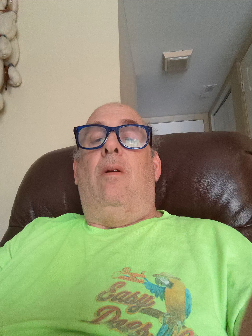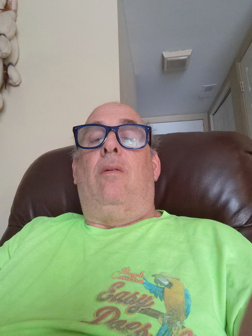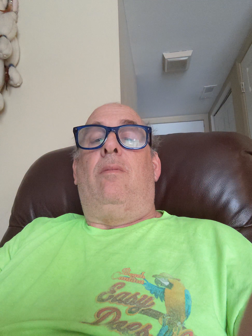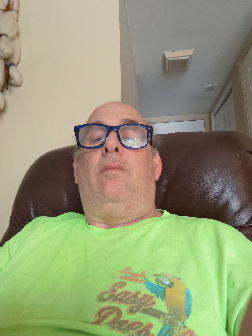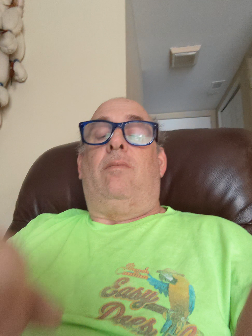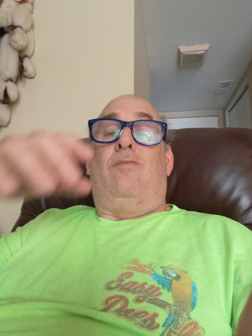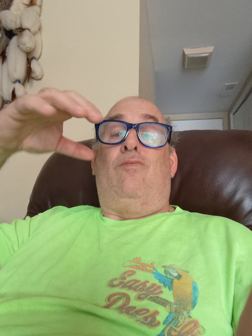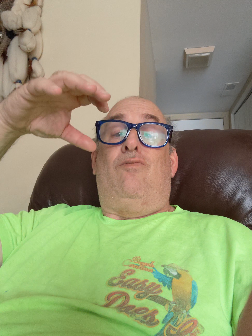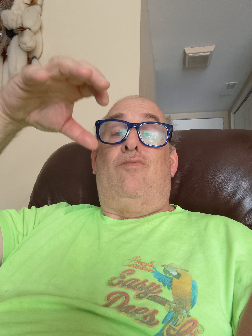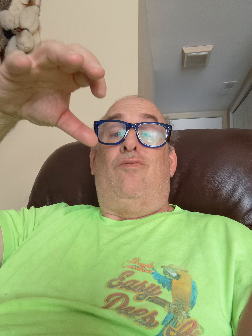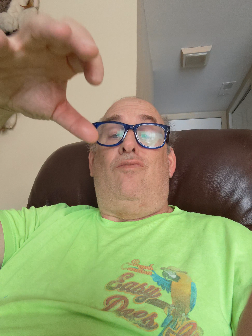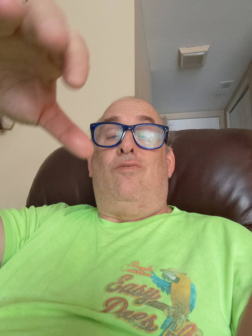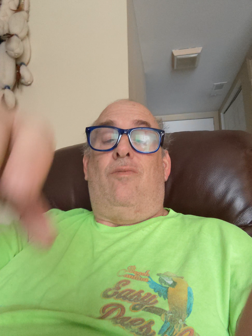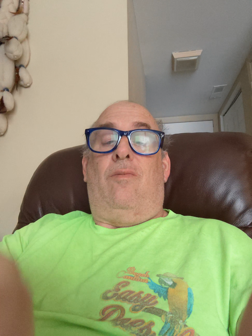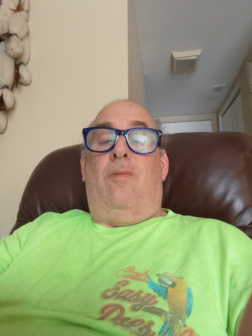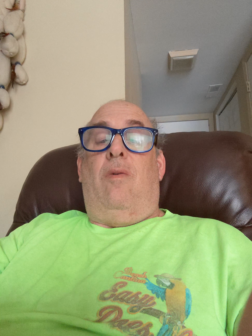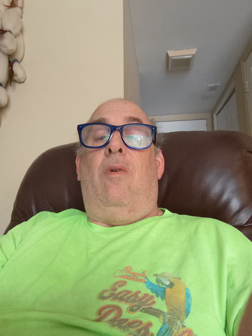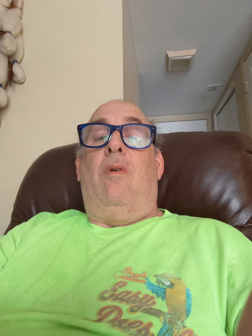helicopter